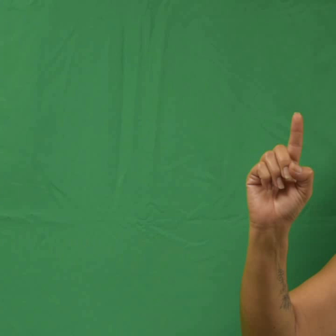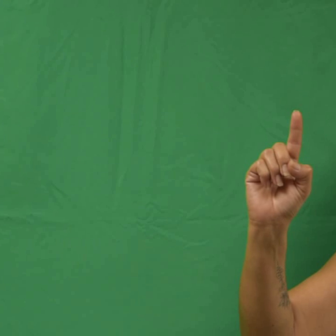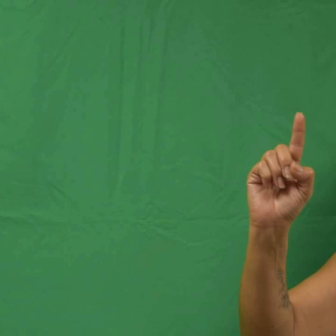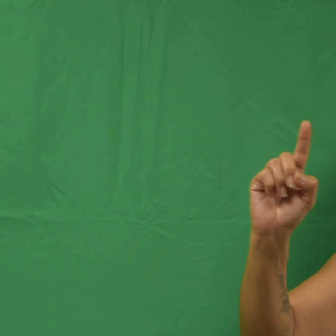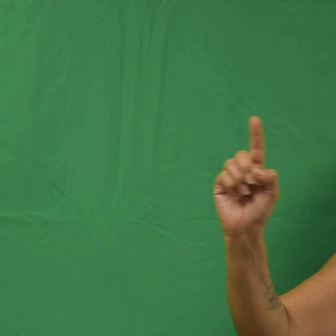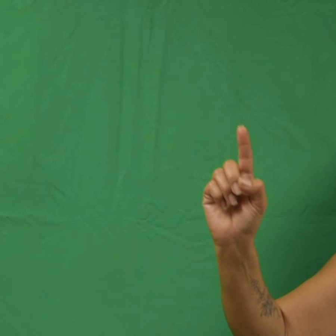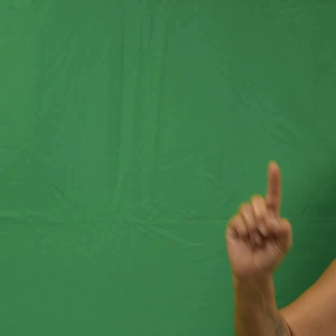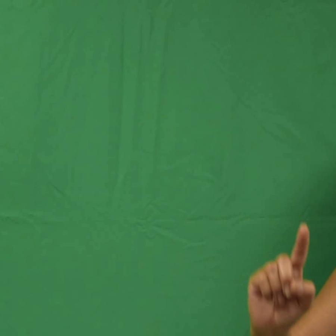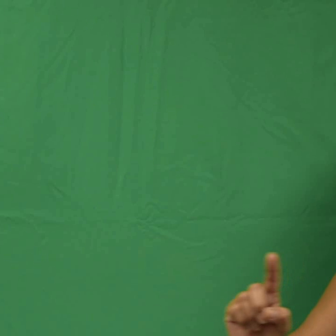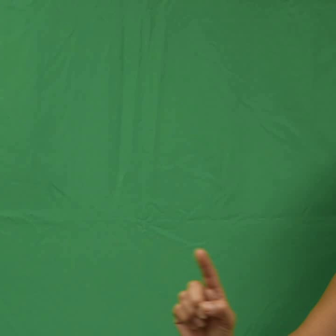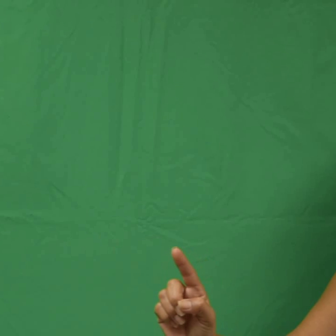Z